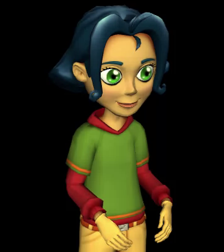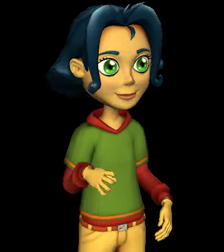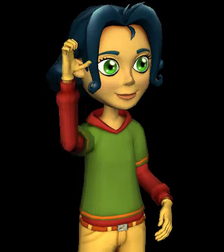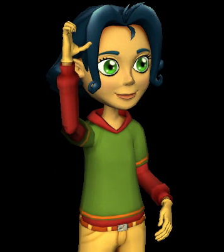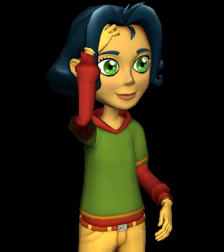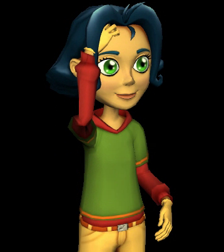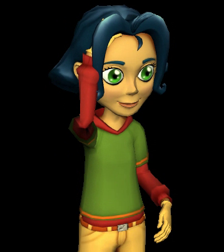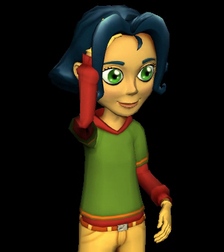أوت